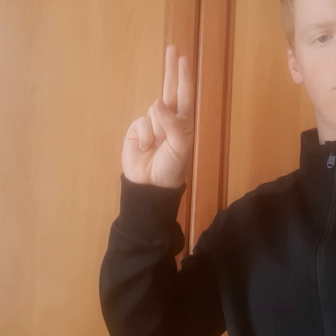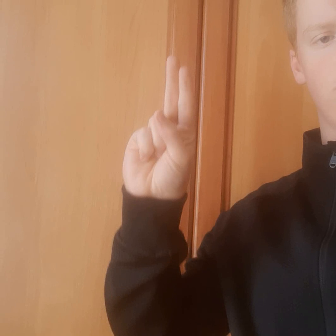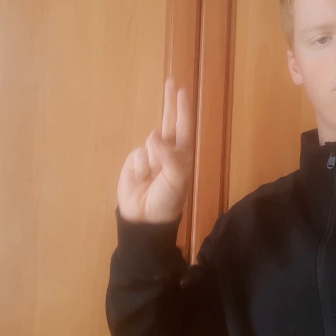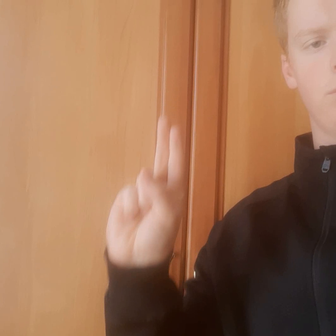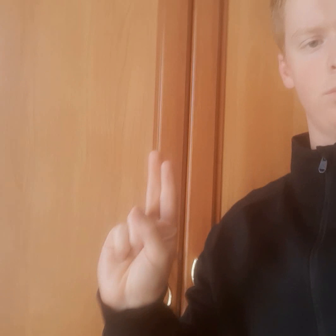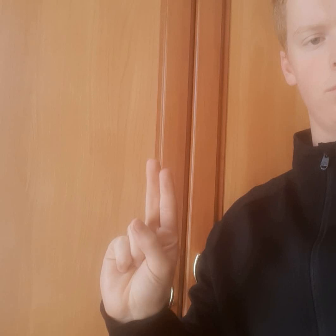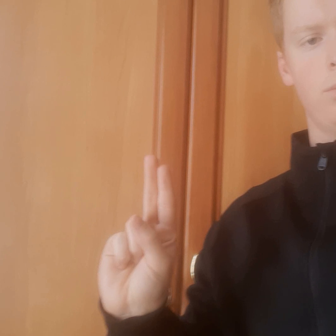Ц